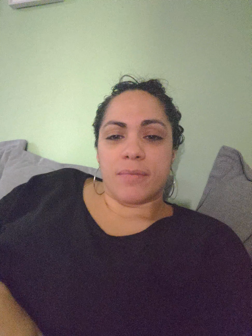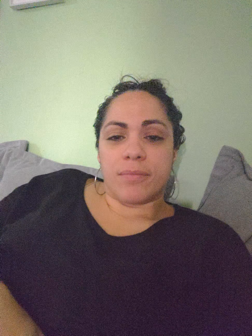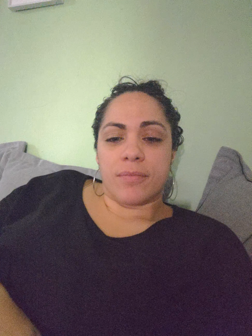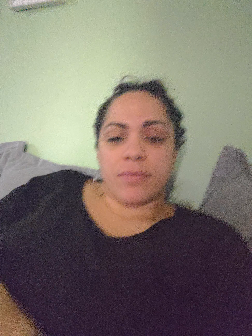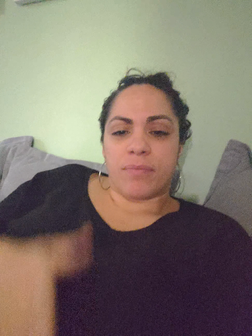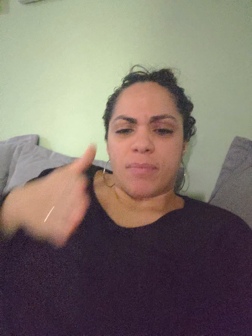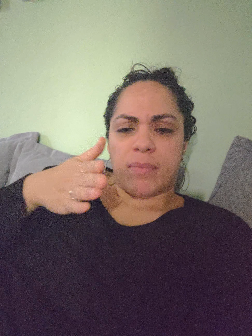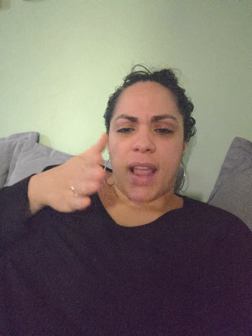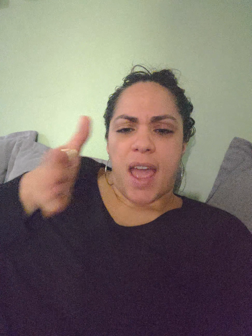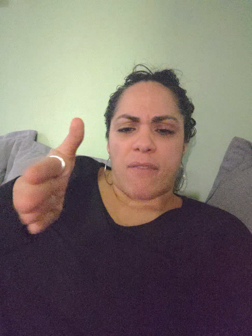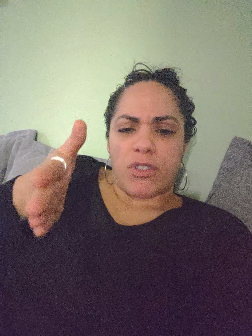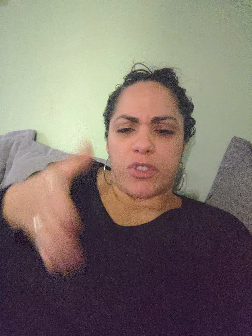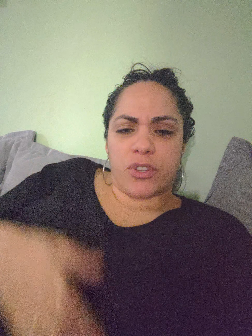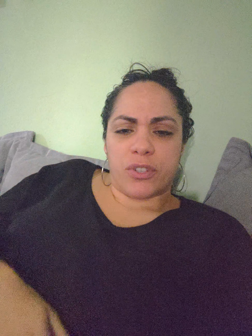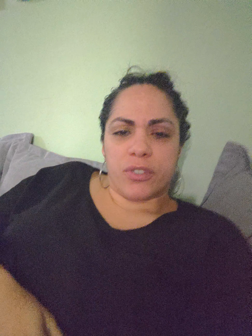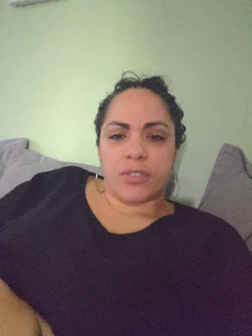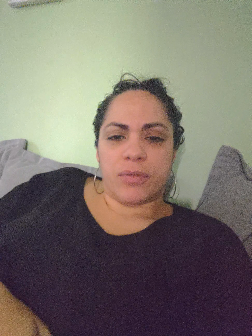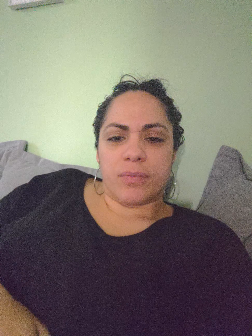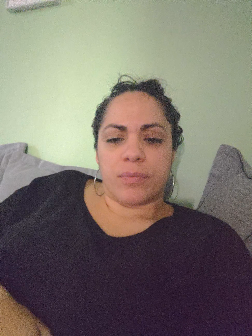after